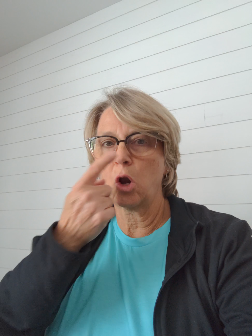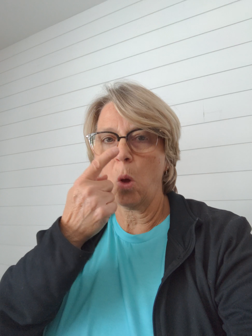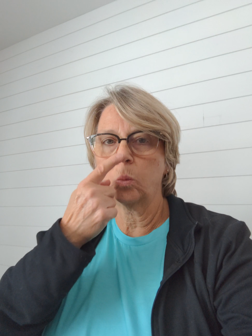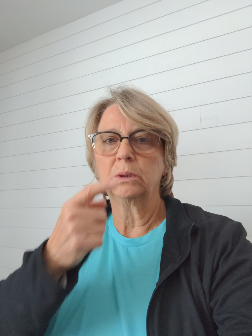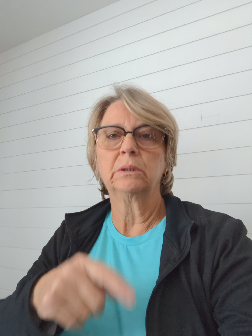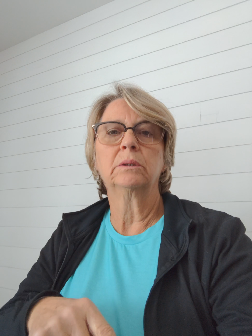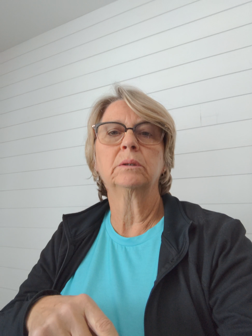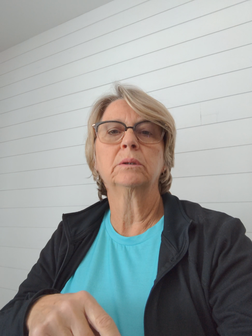nose